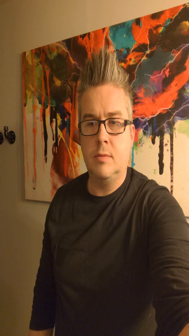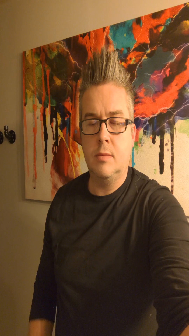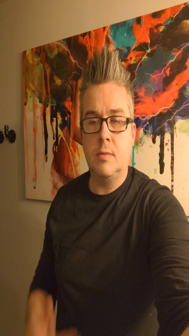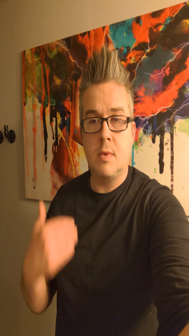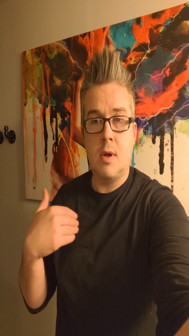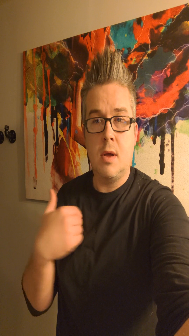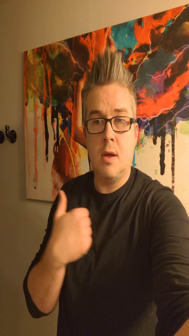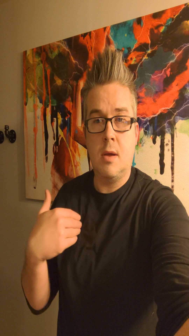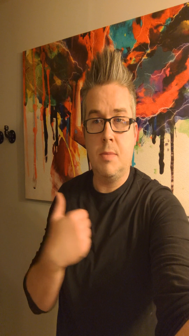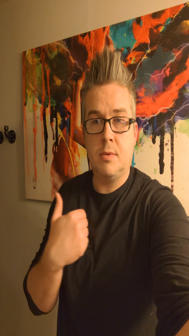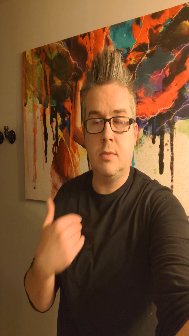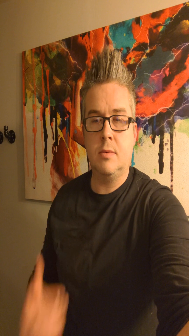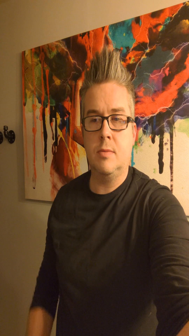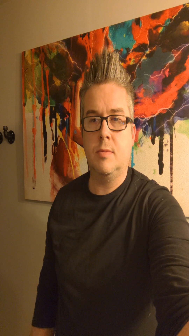animal